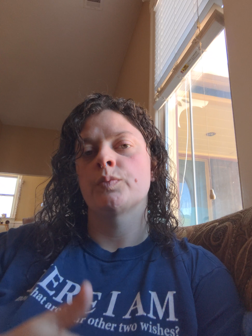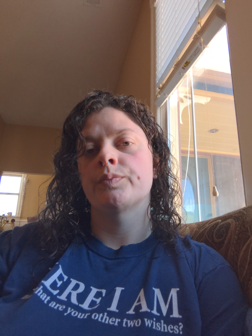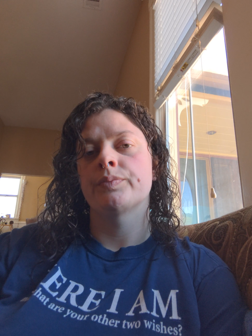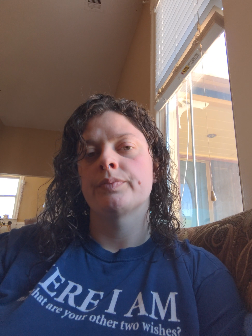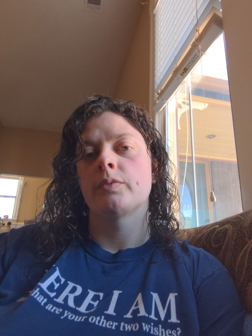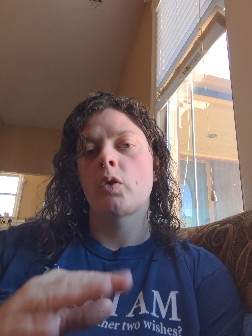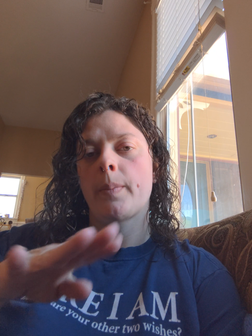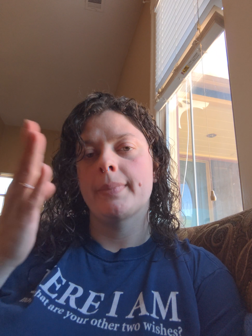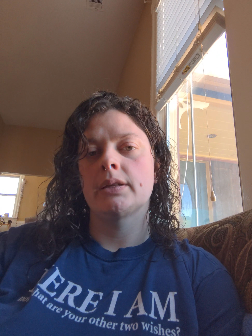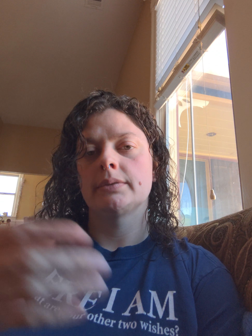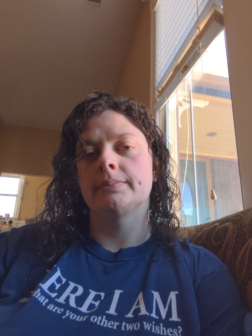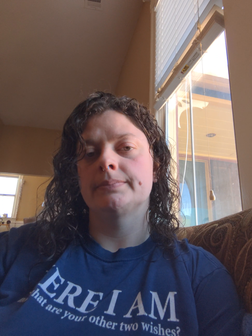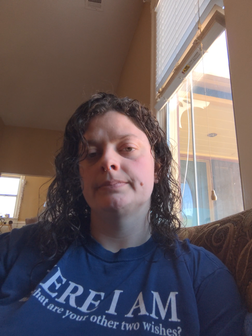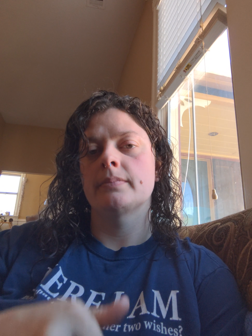open